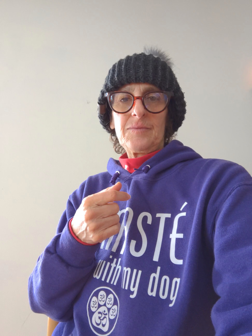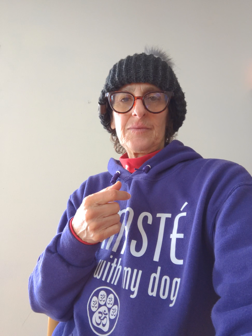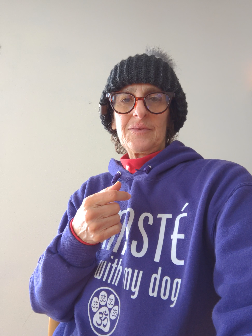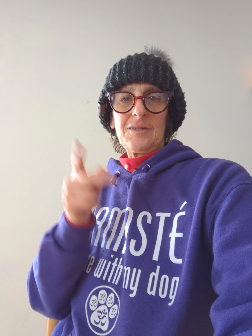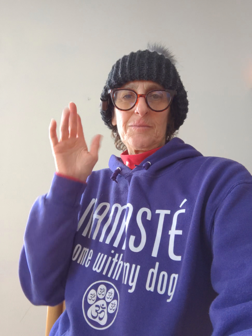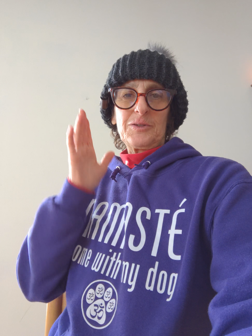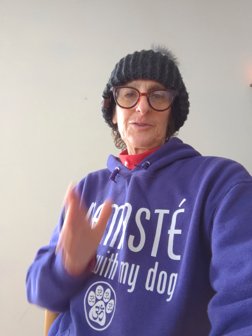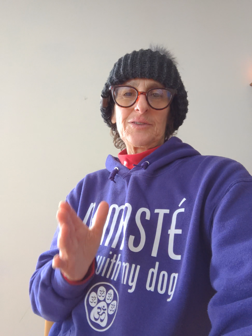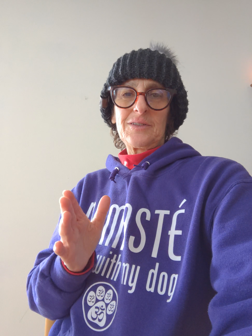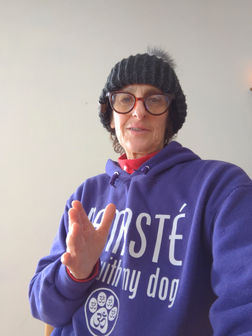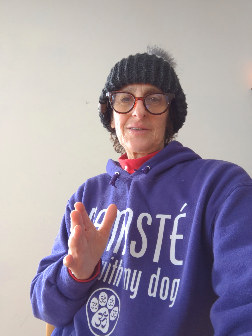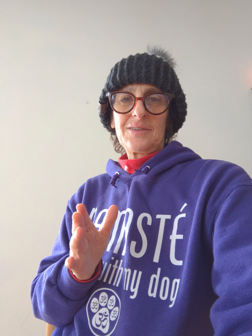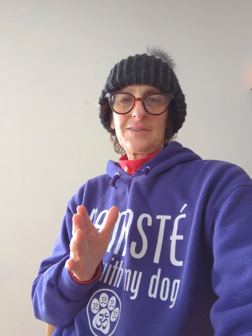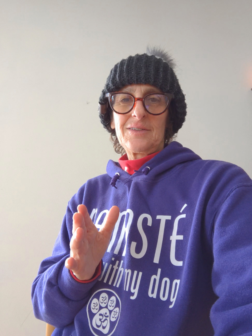person